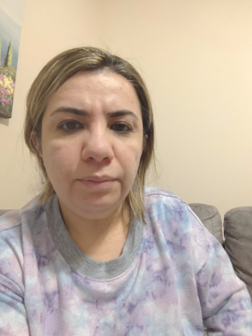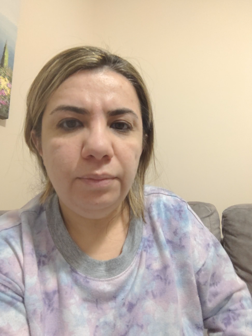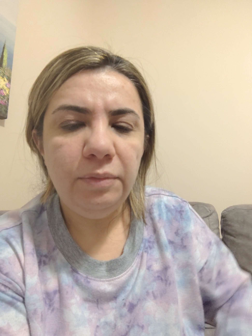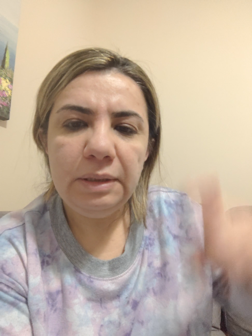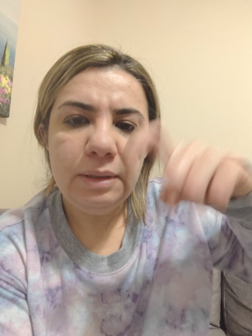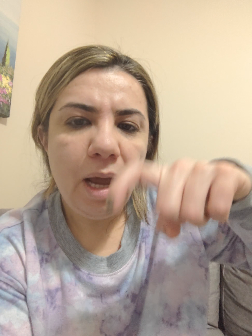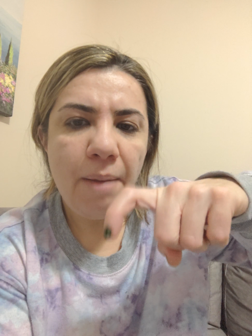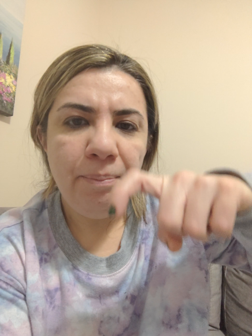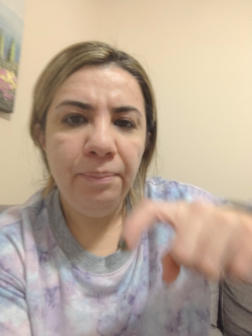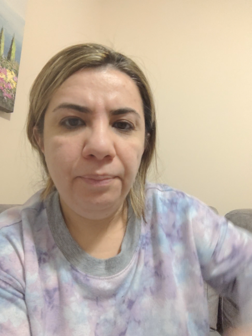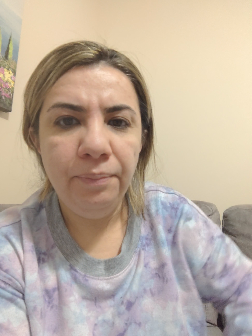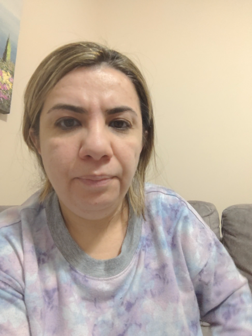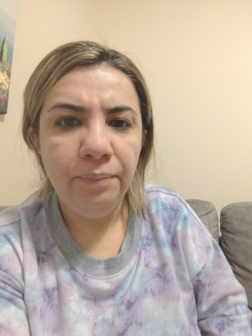time